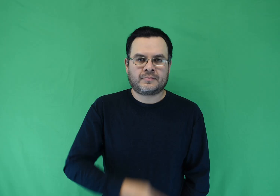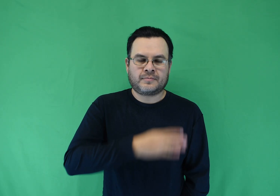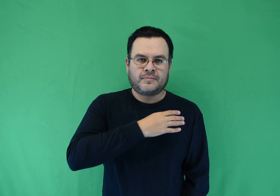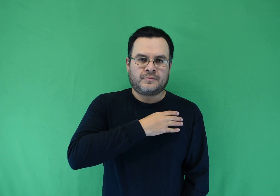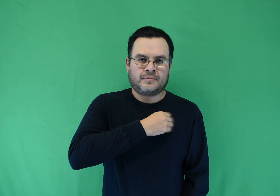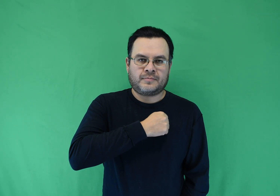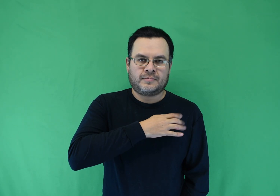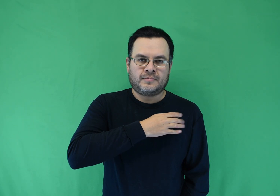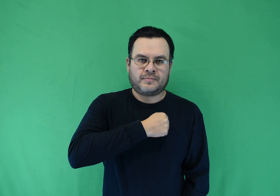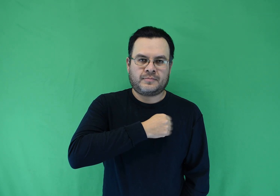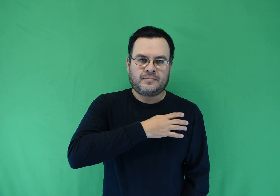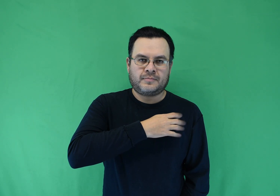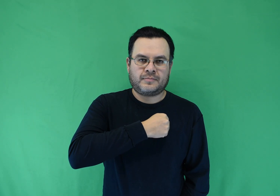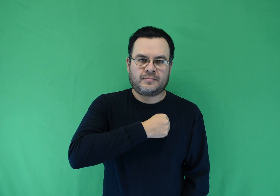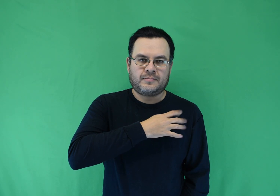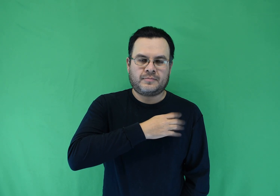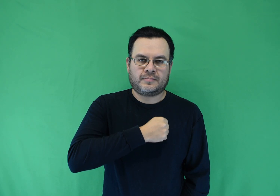palpitación